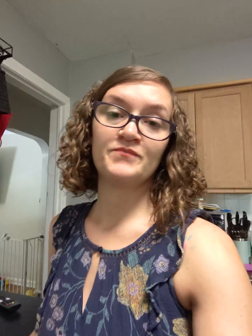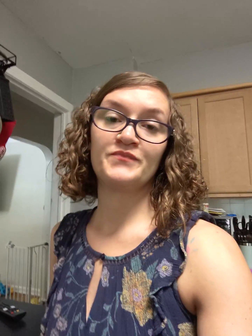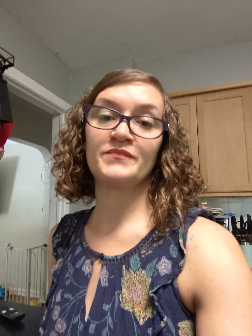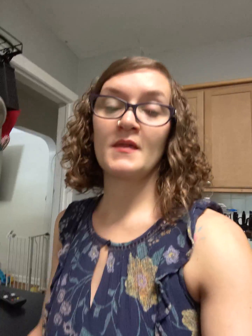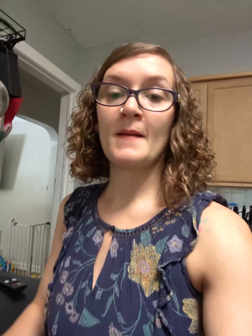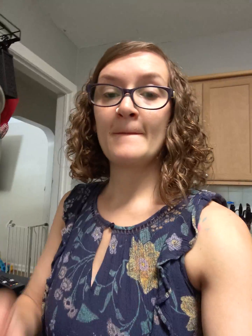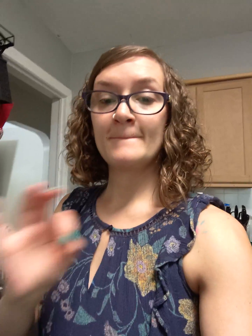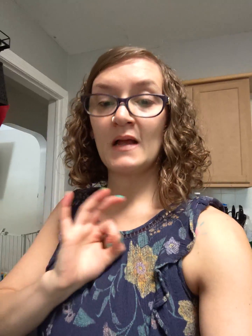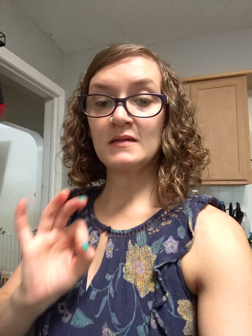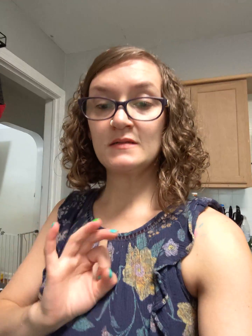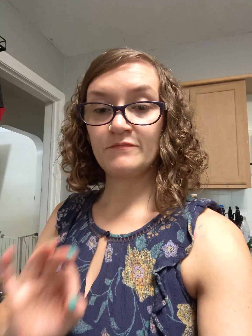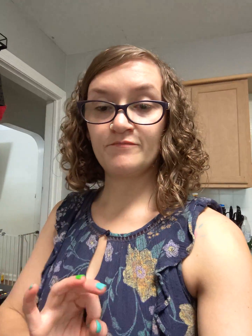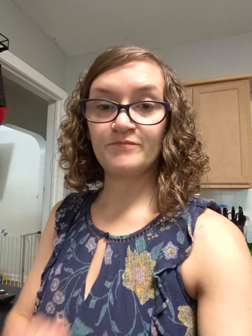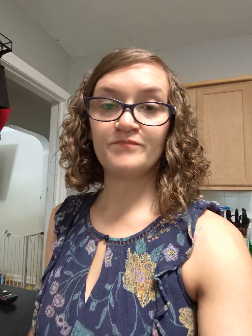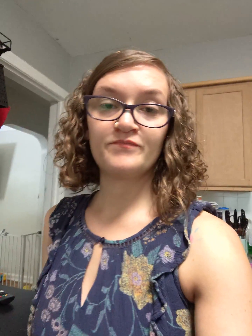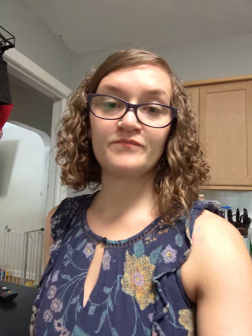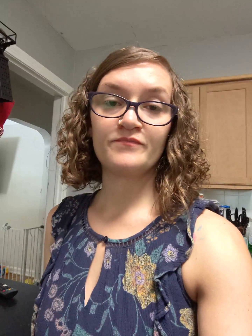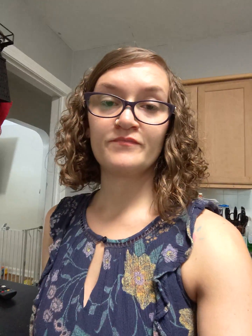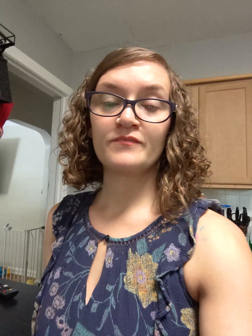button